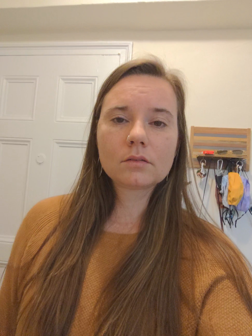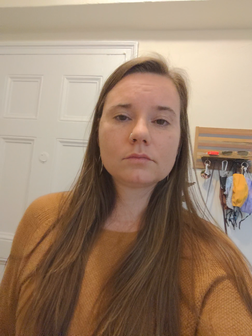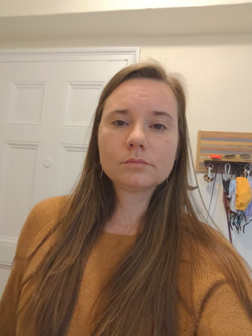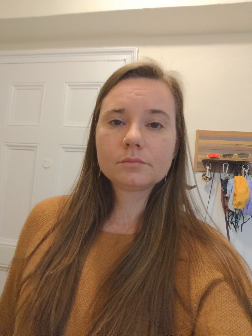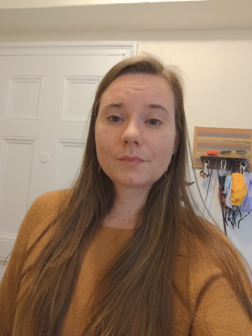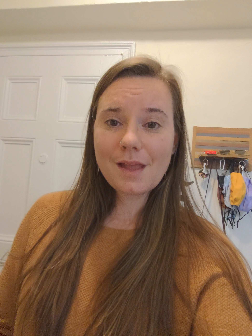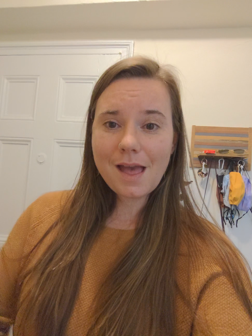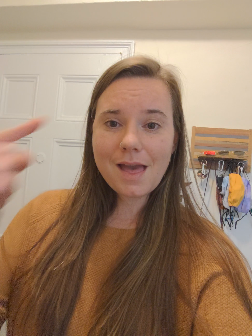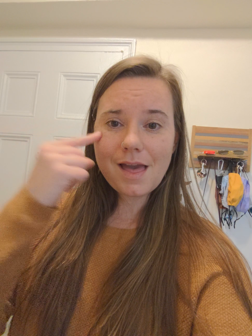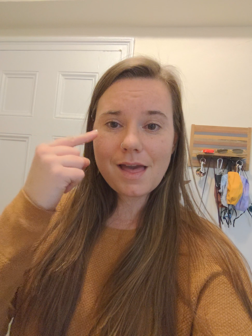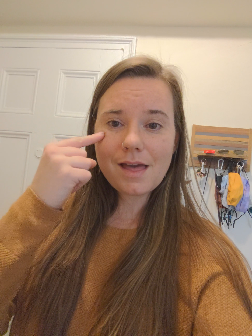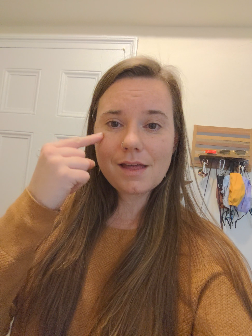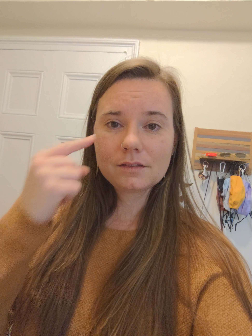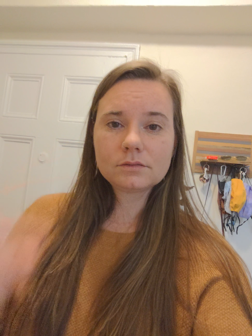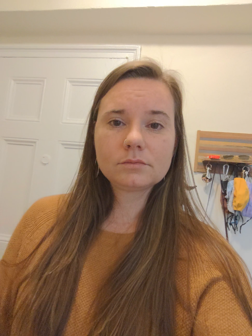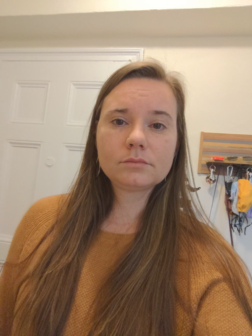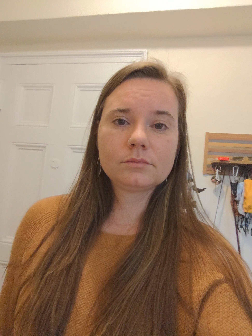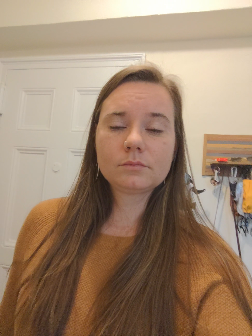eye